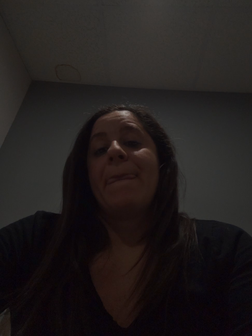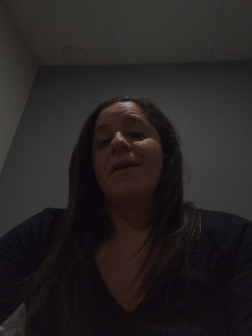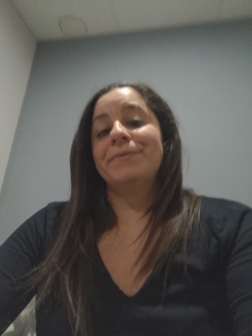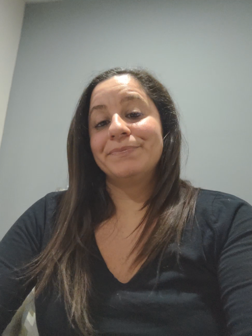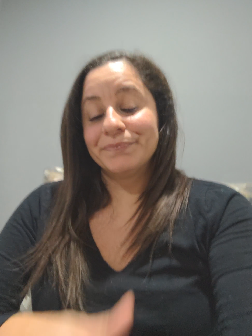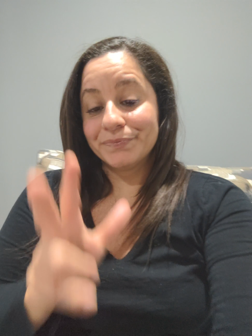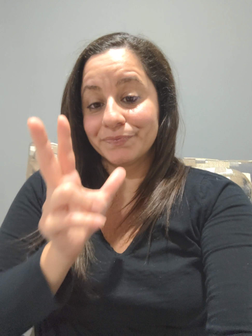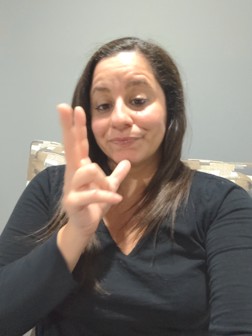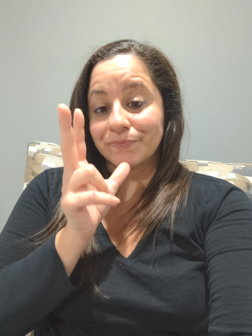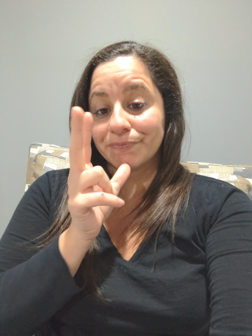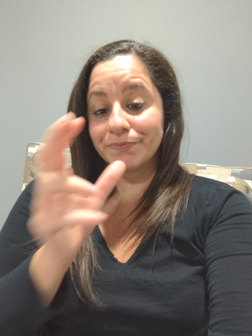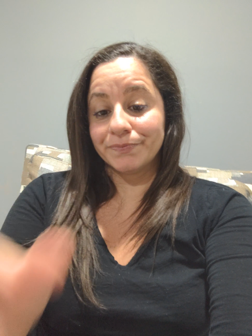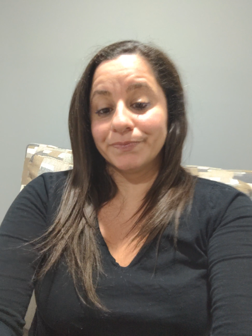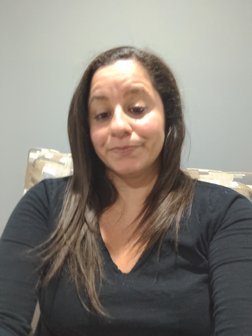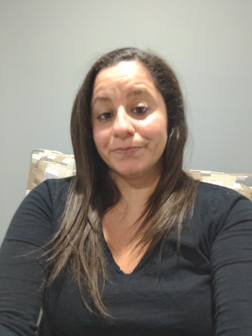hen